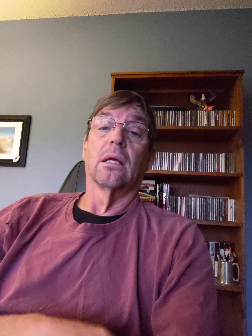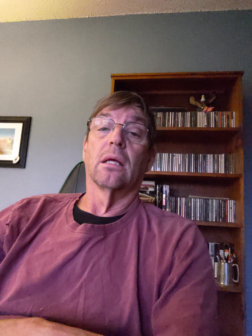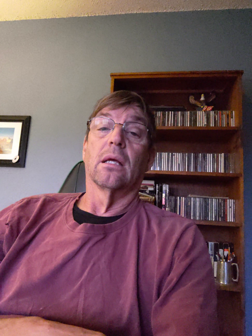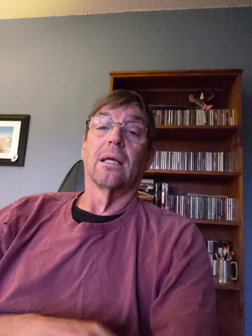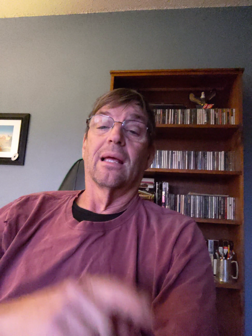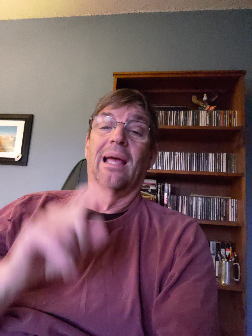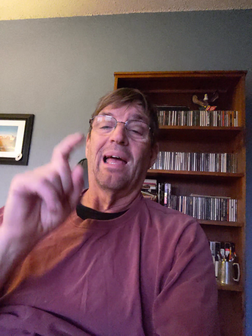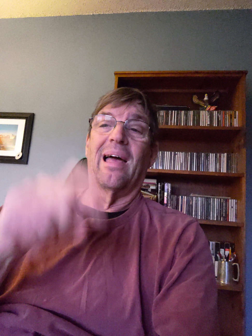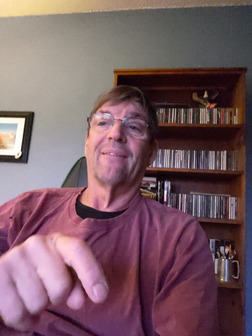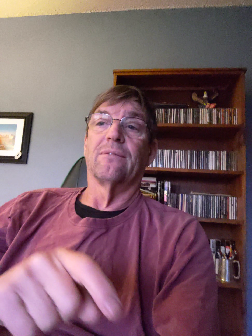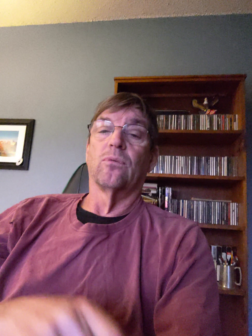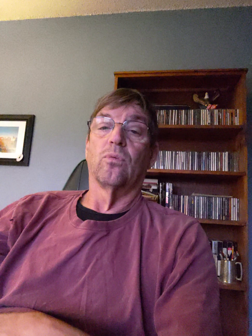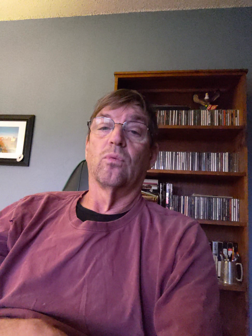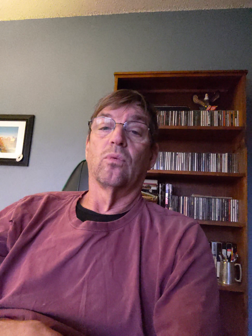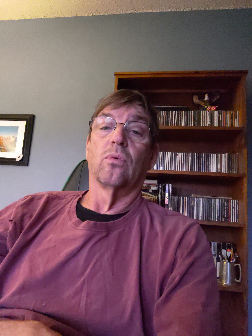have to